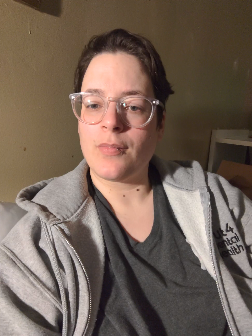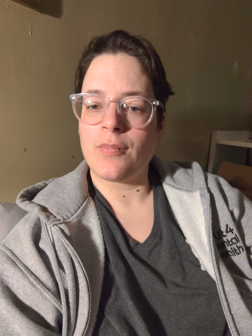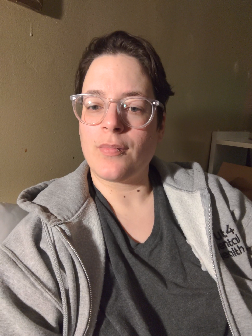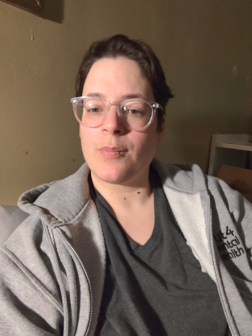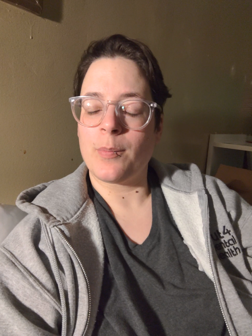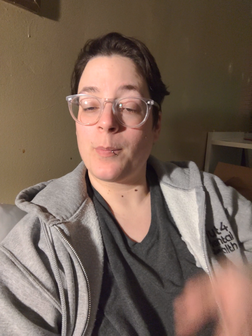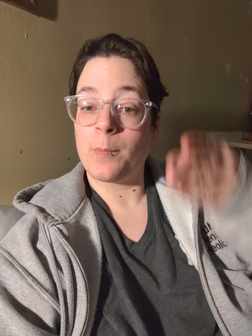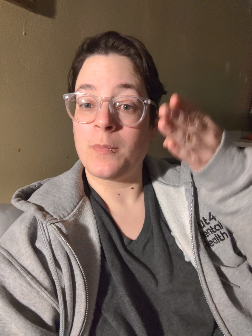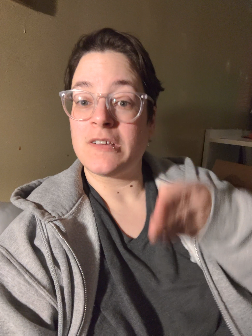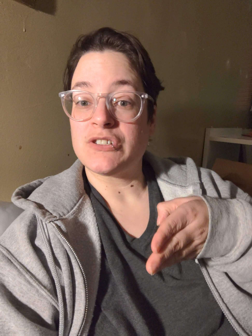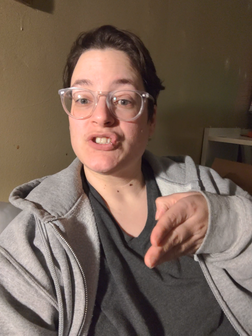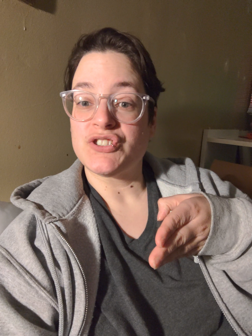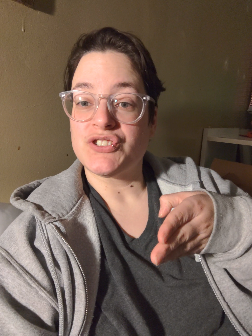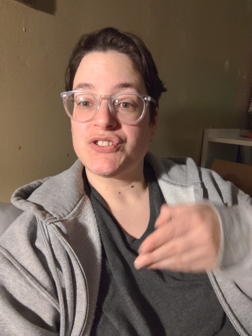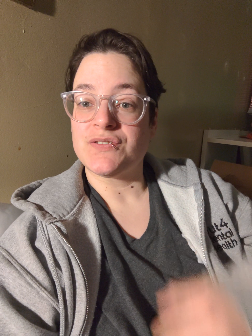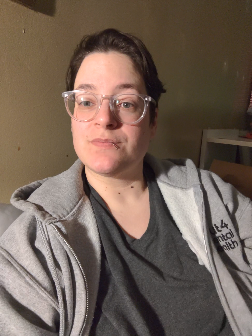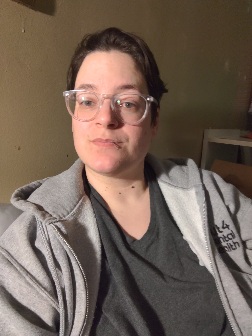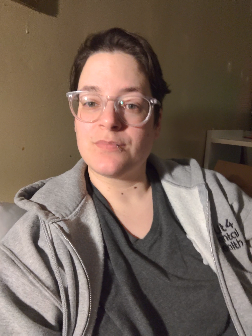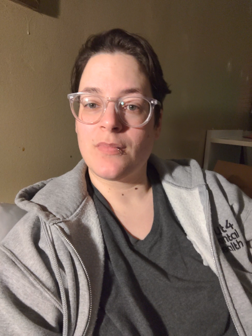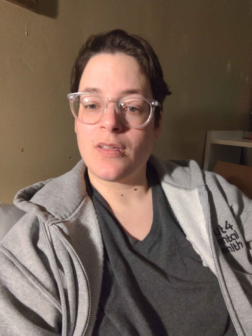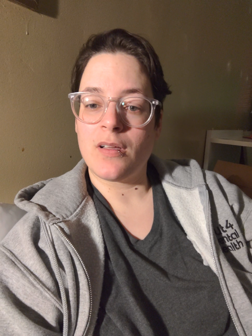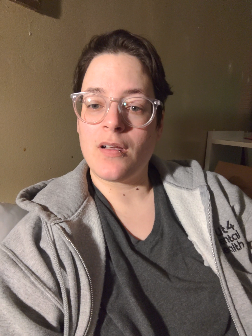person